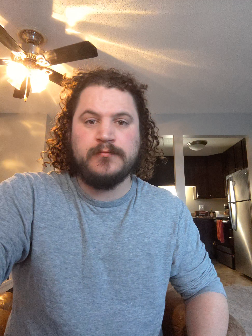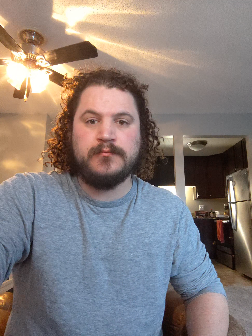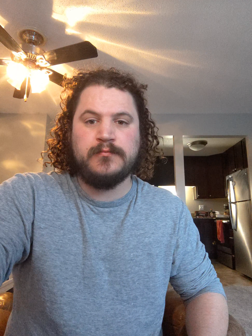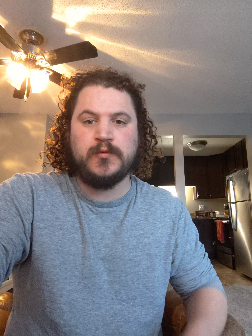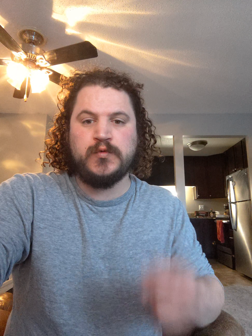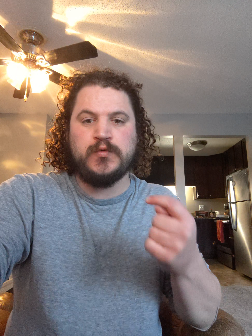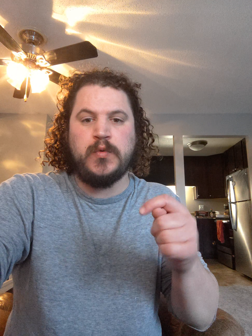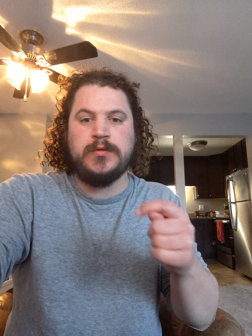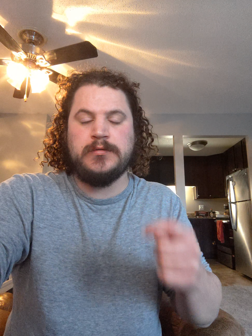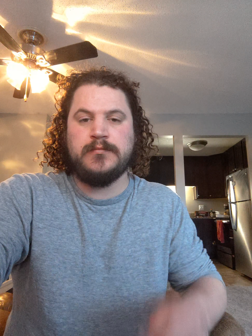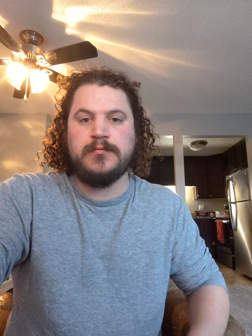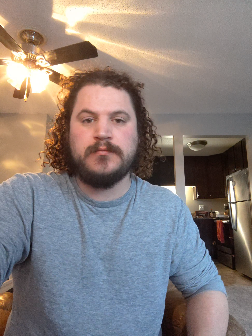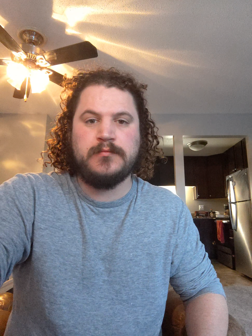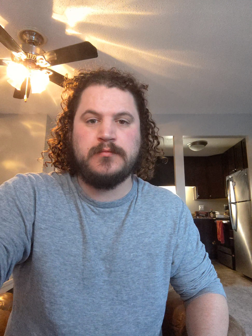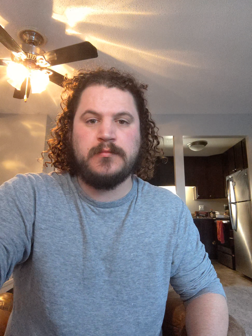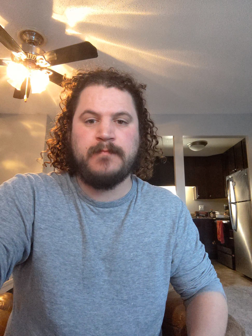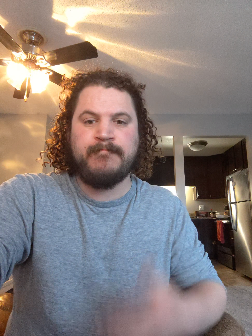toy